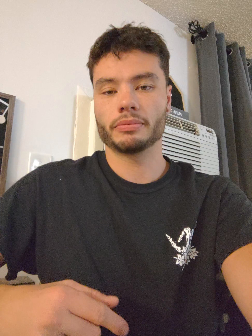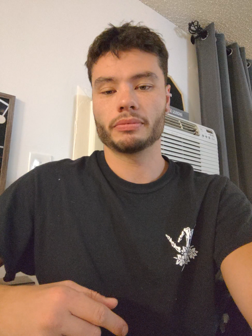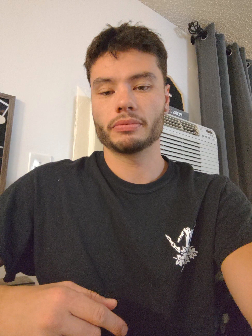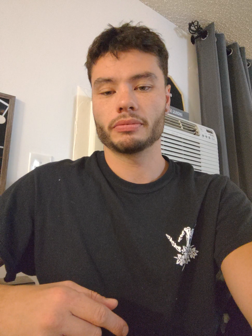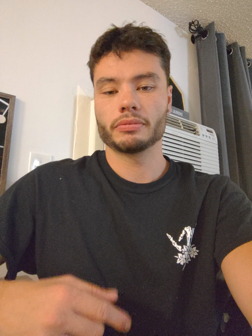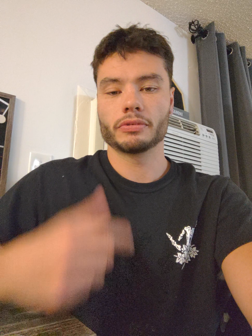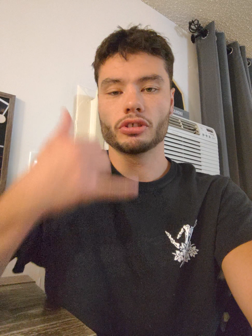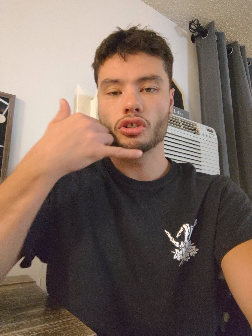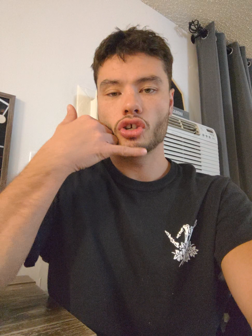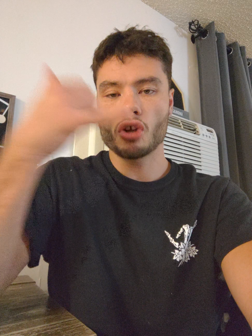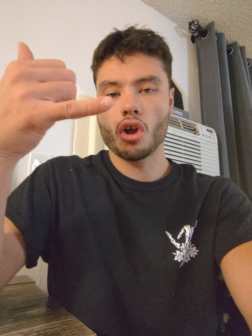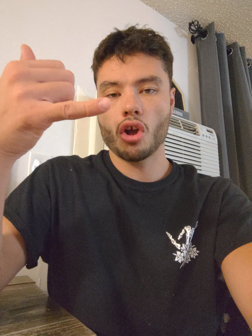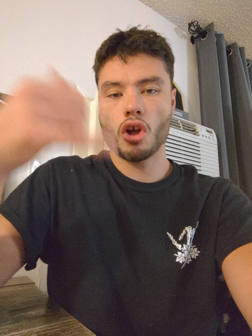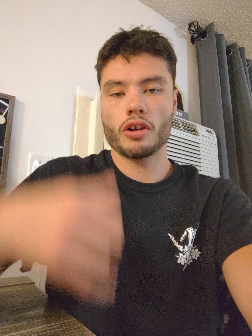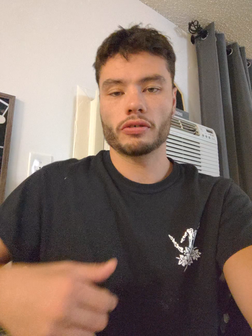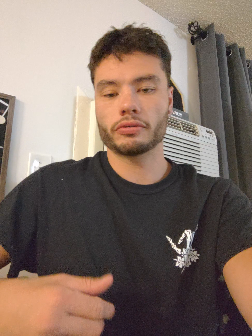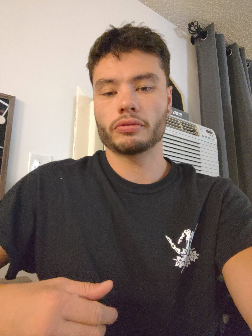call on the phone